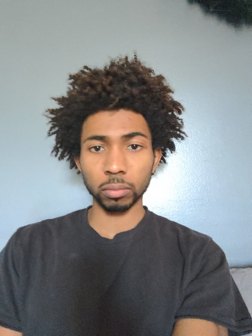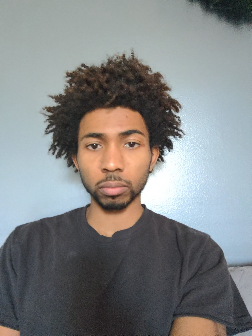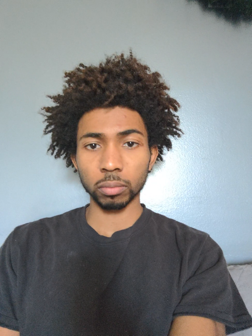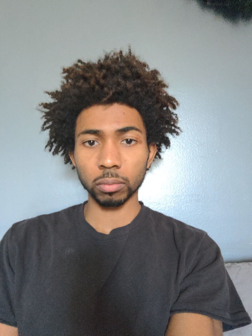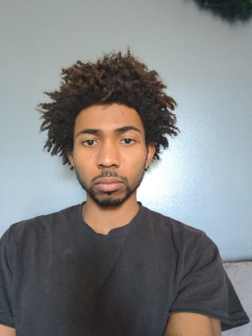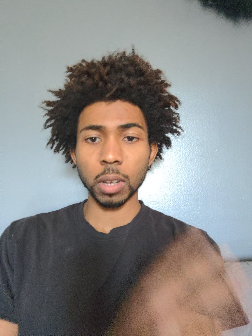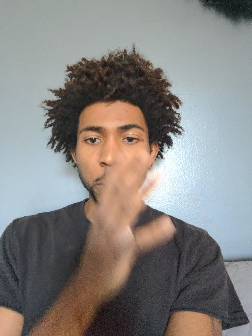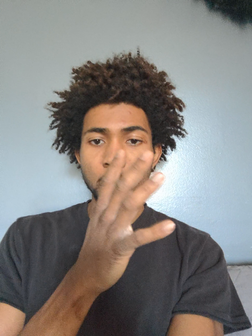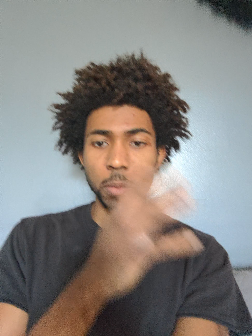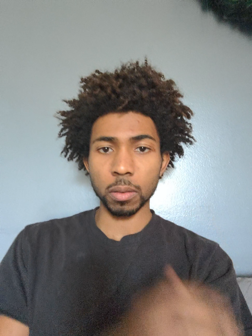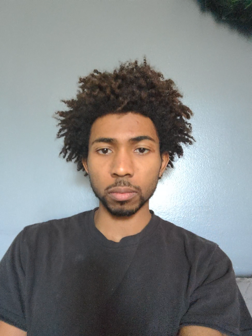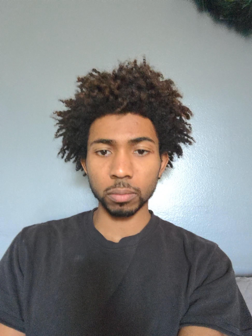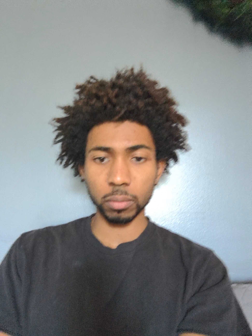mom